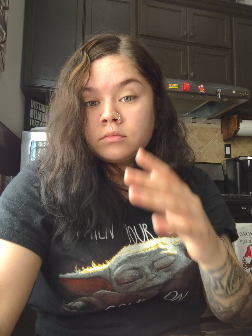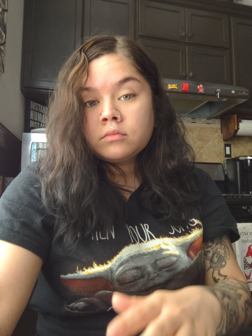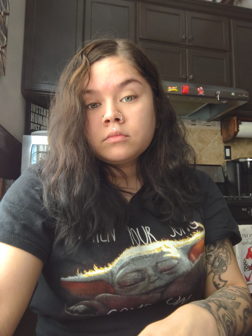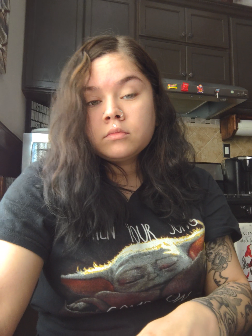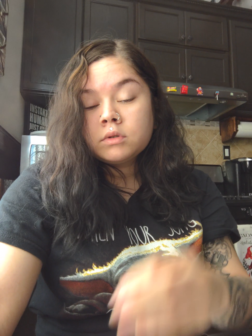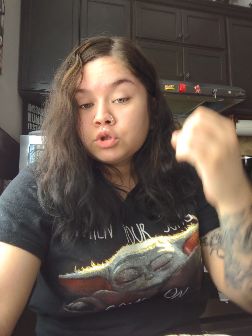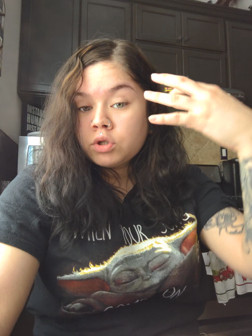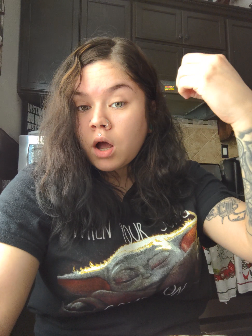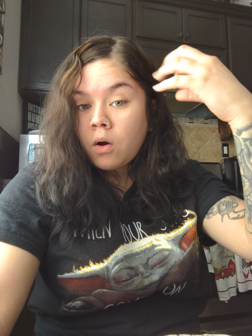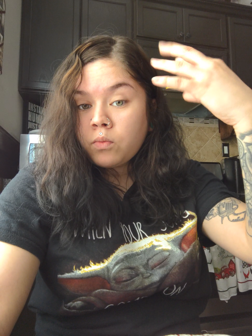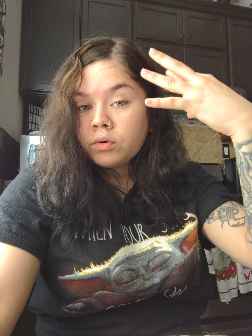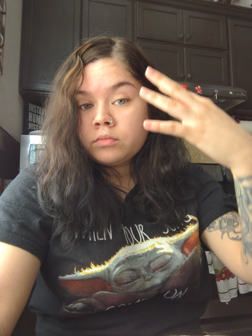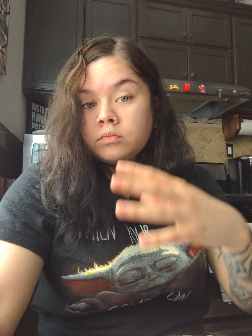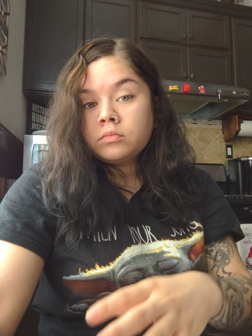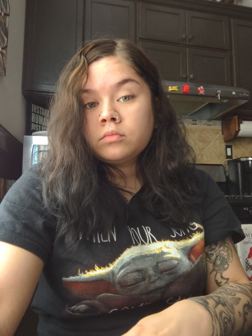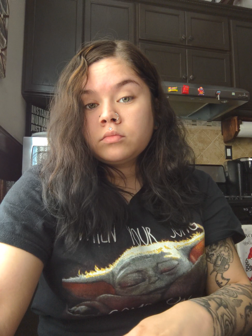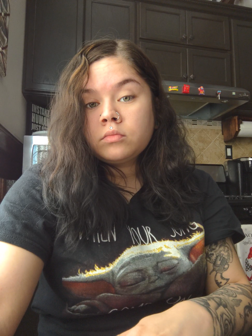shower